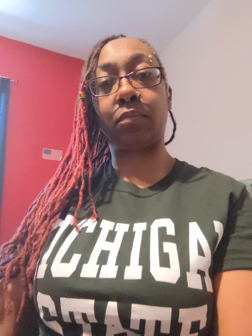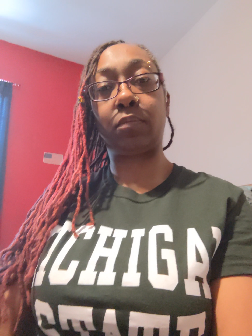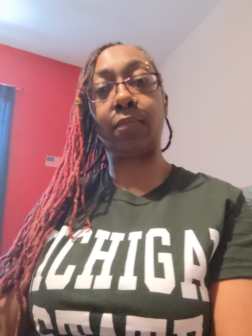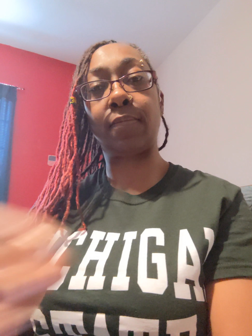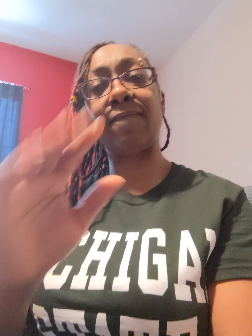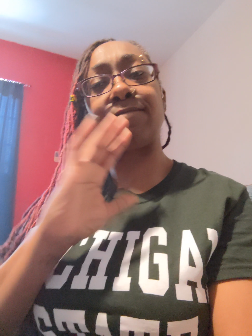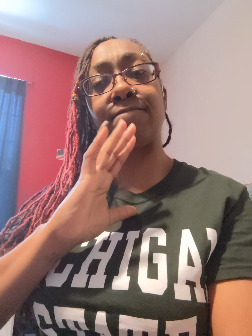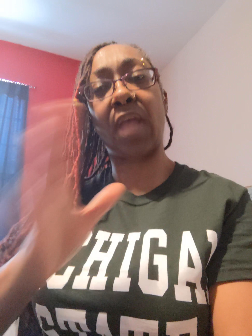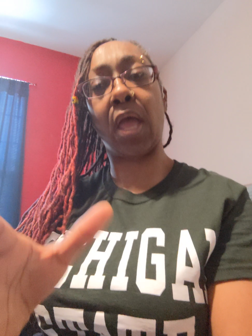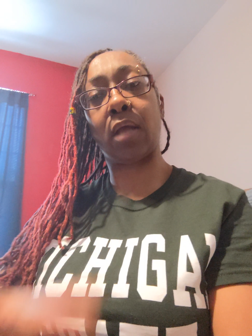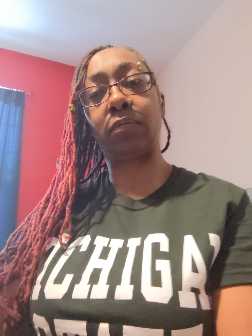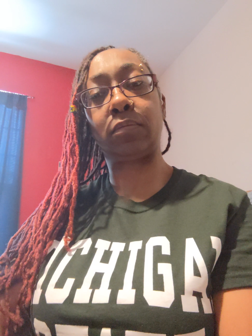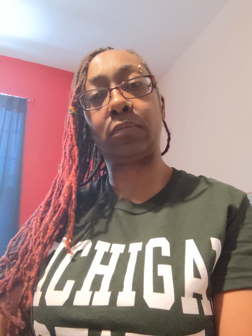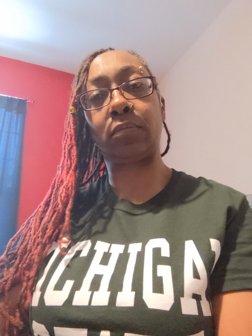fine